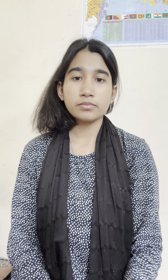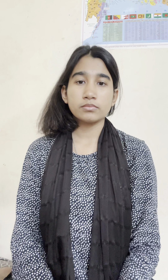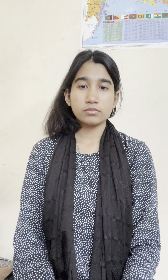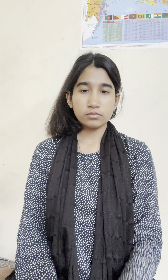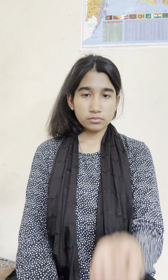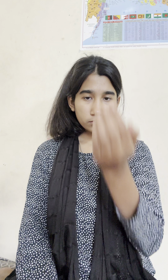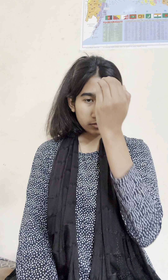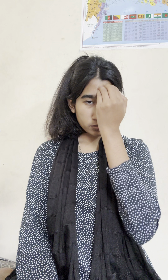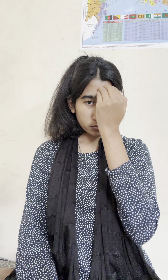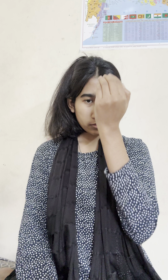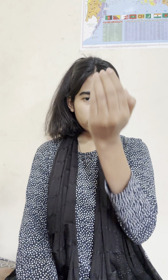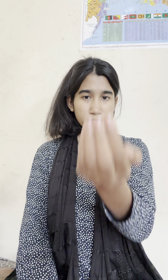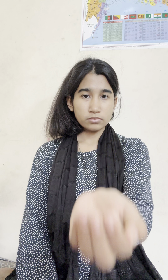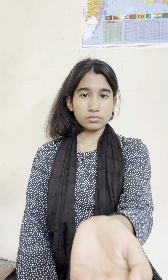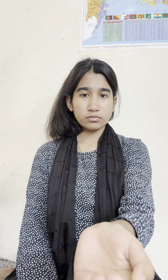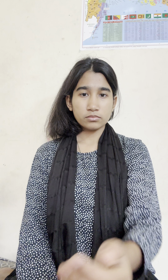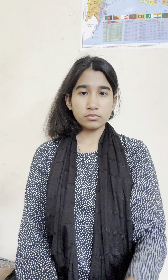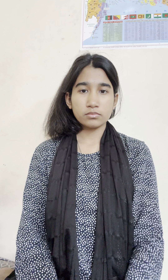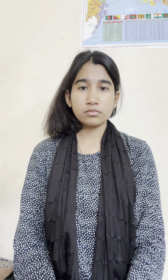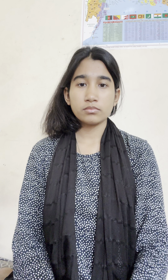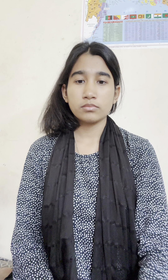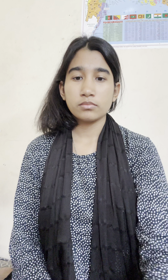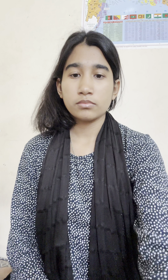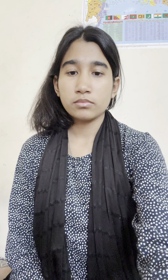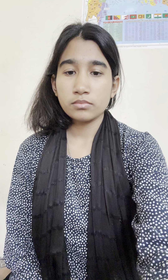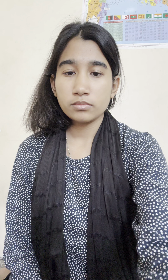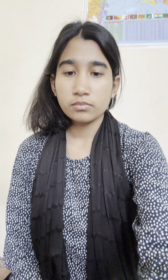দরিদ্র